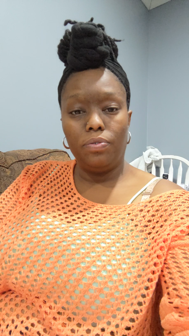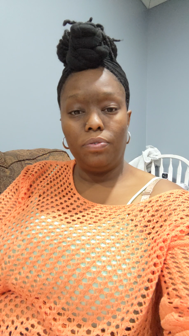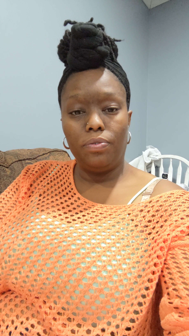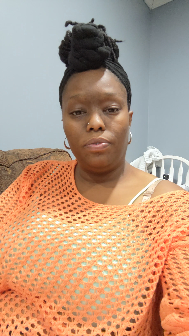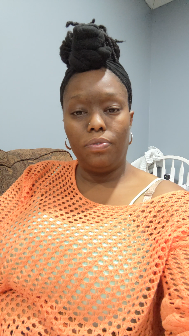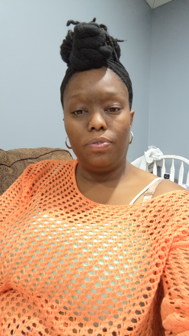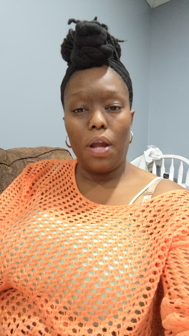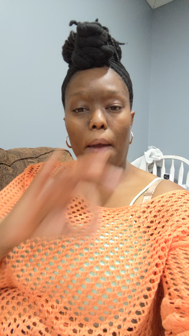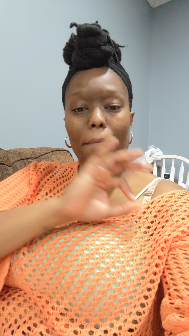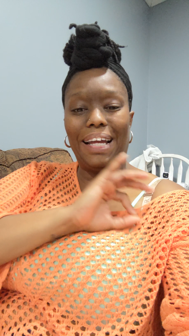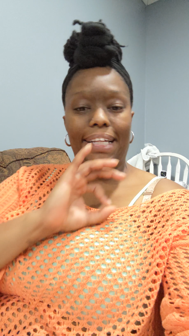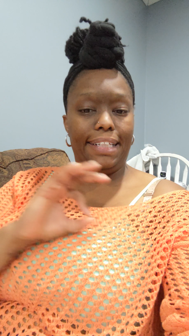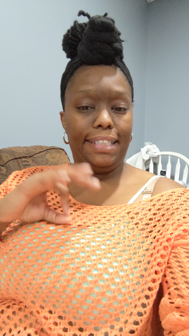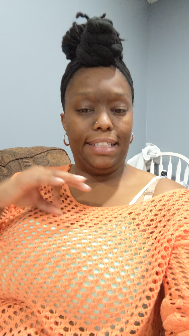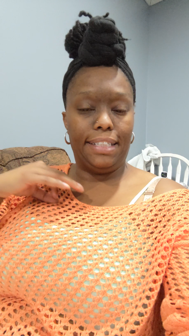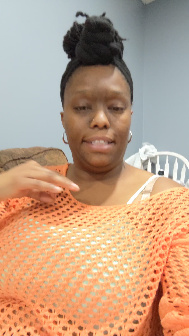beads